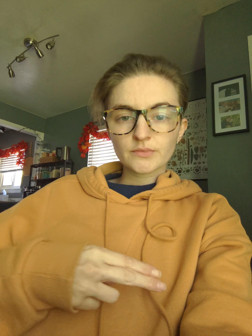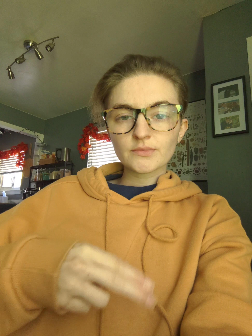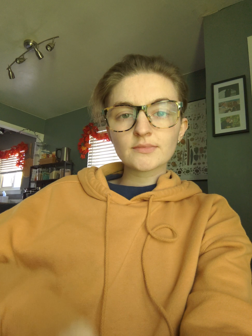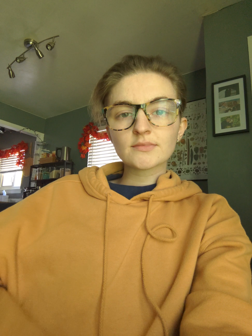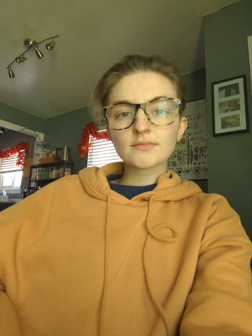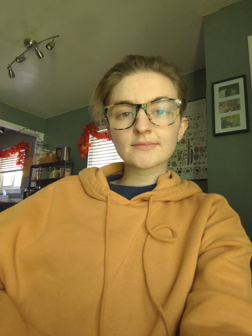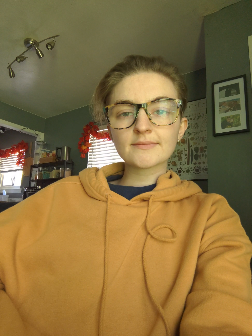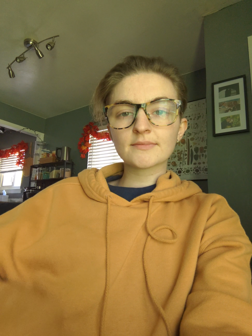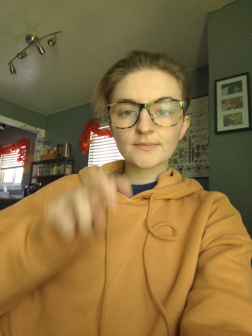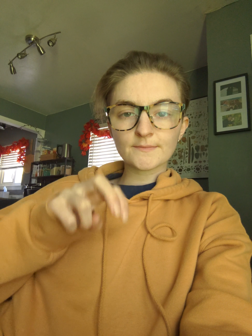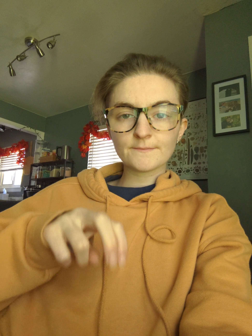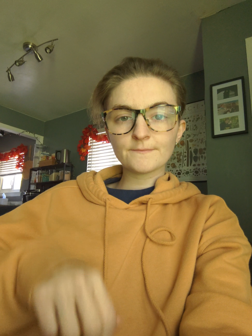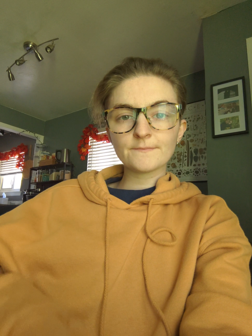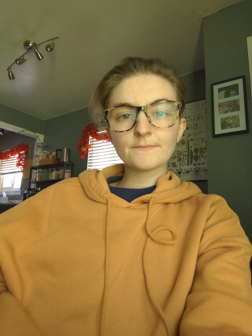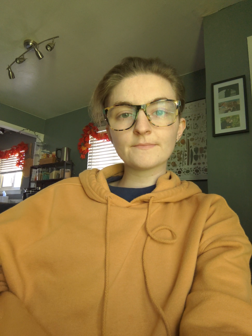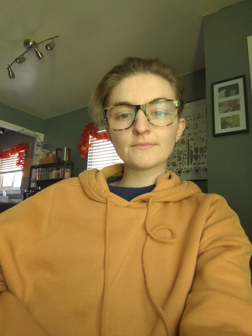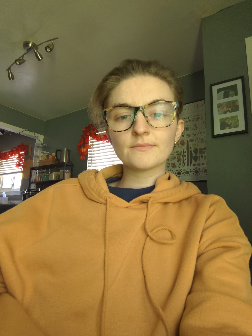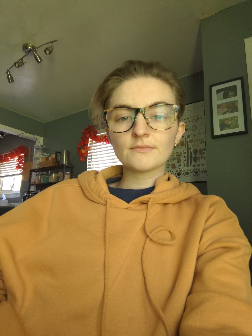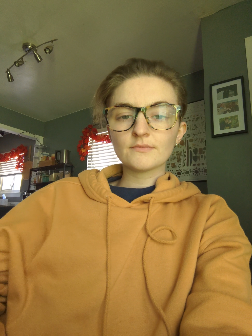potato